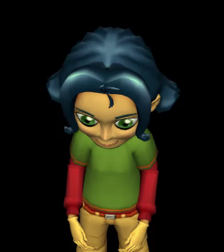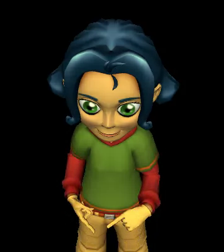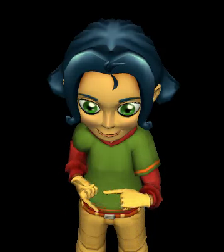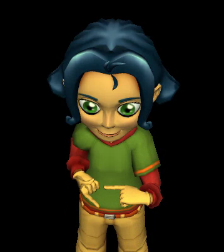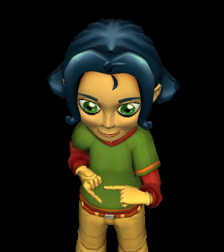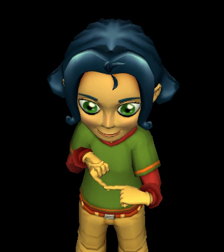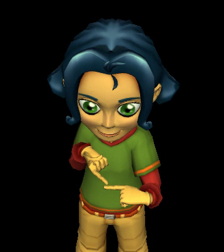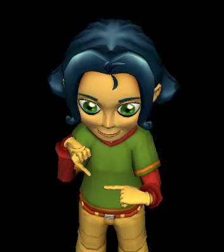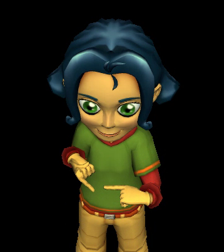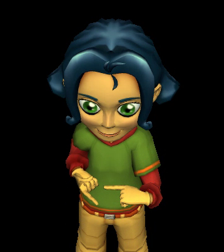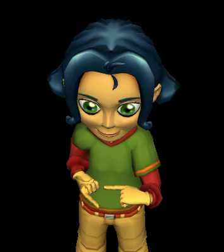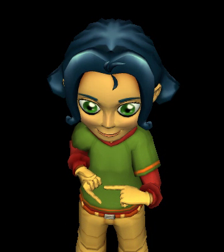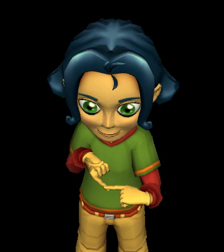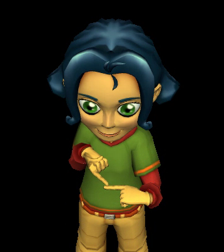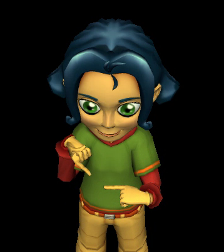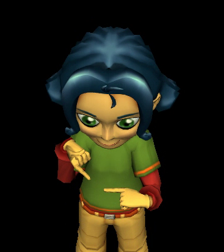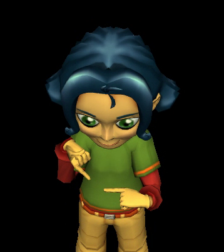فريد